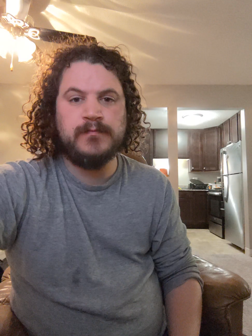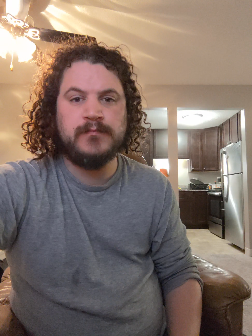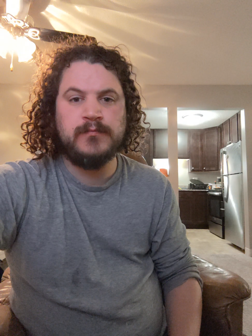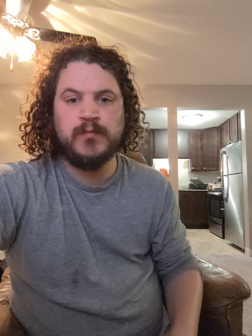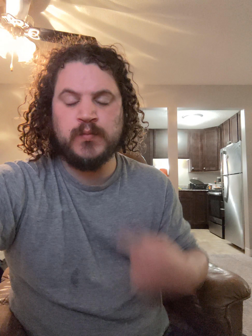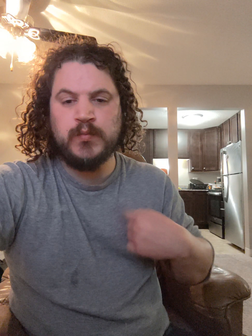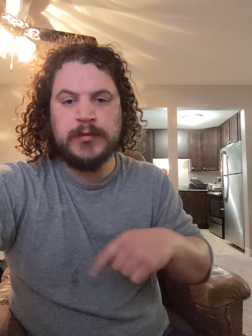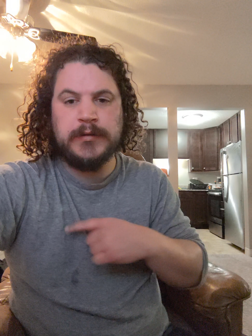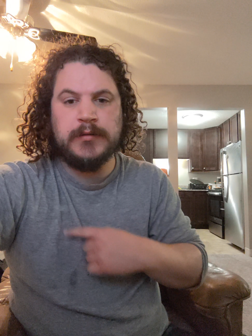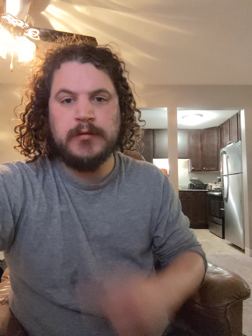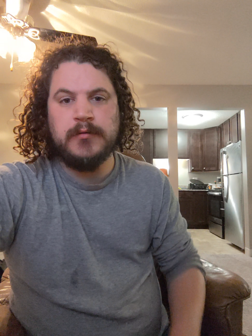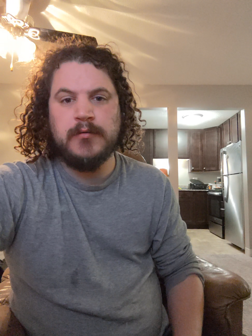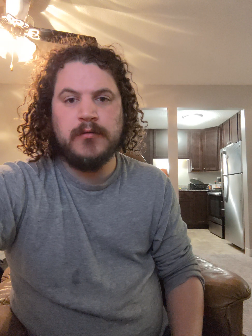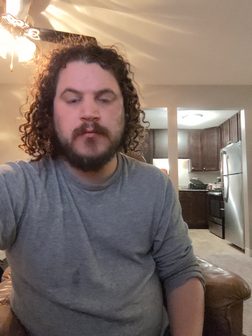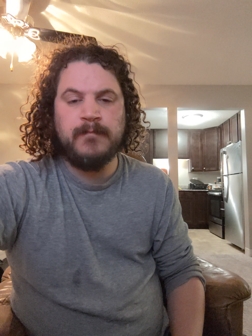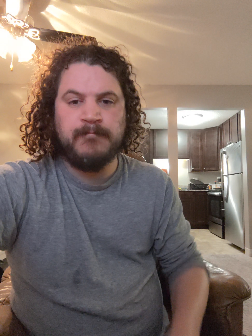we